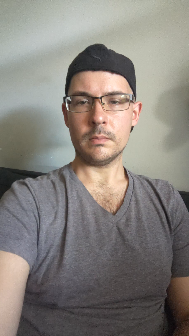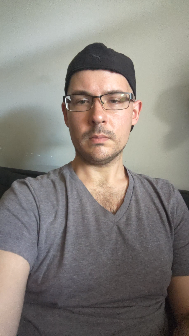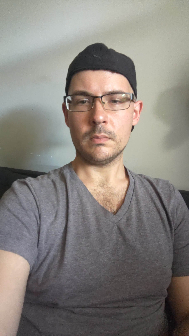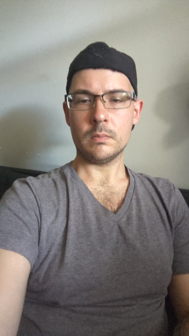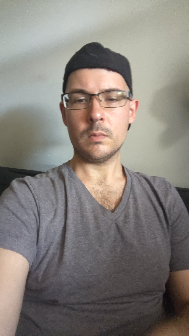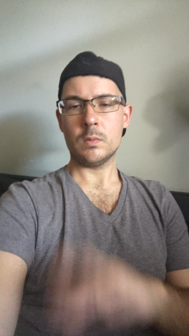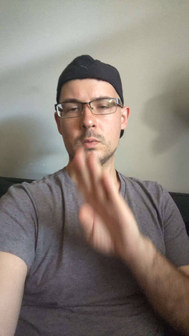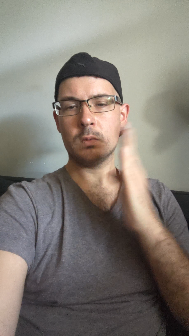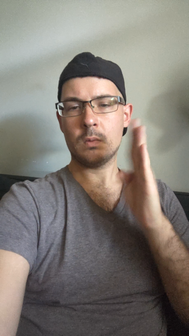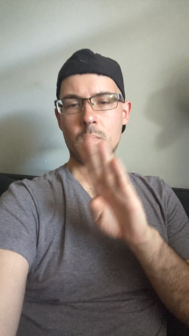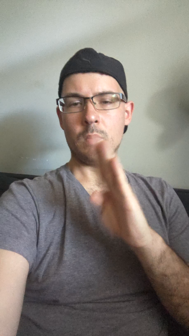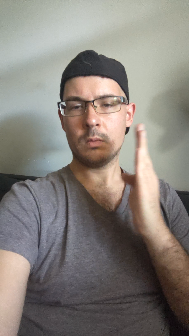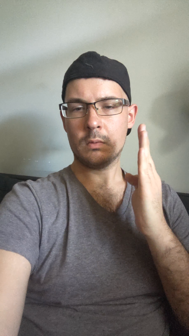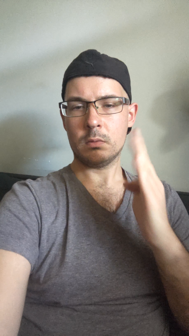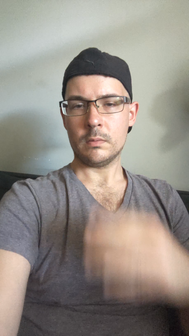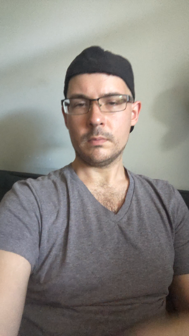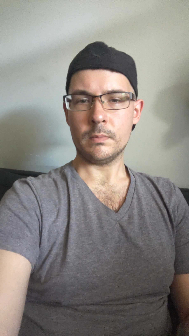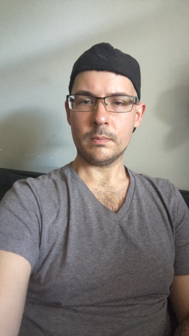door